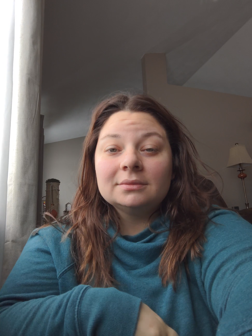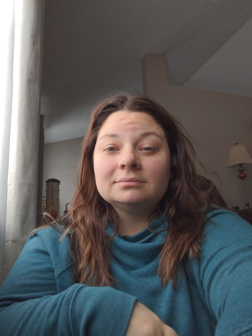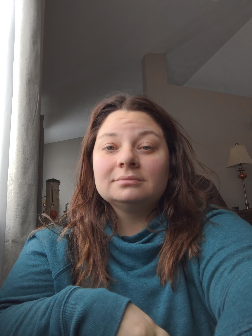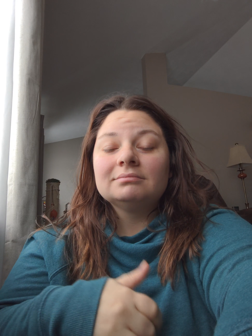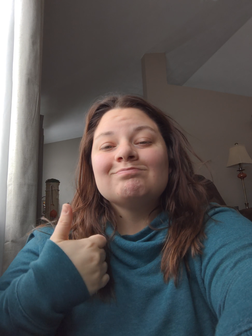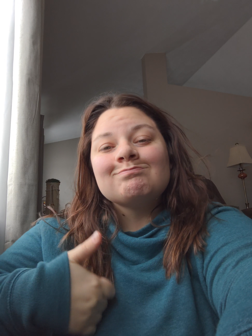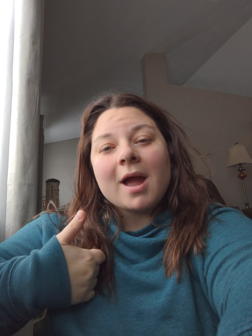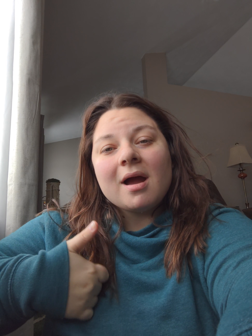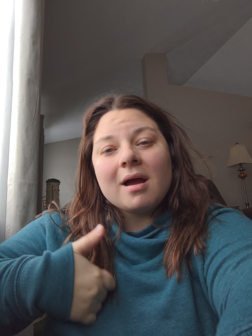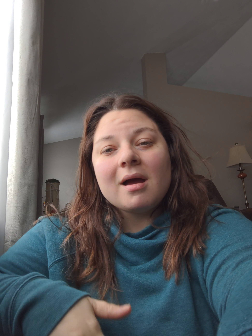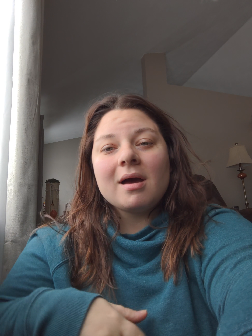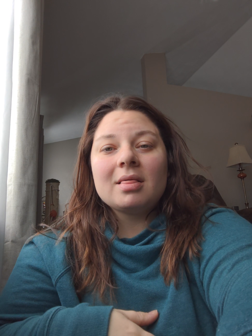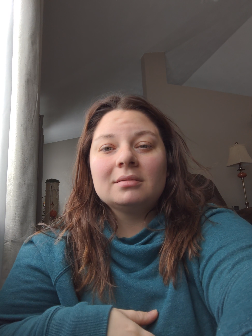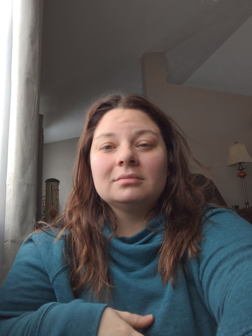bath